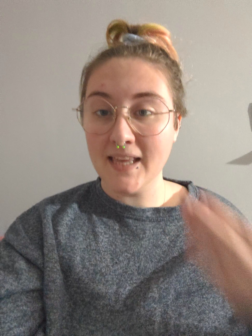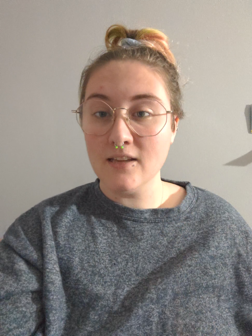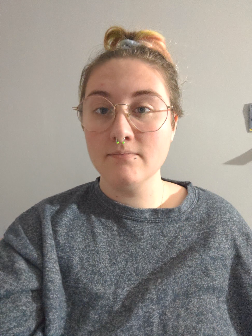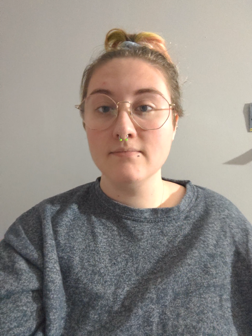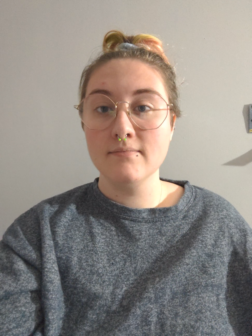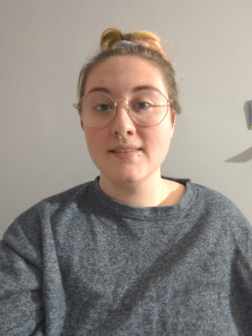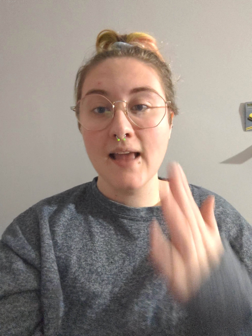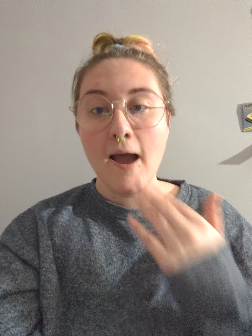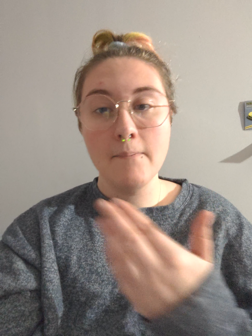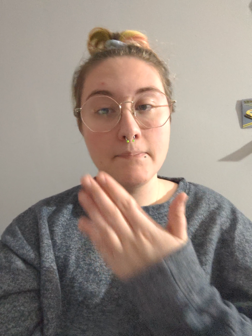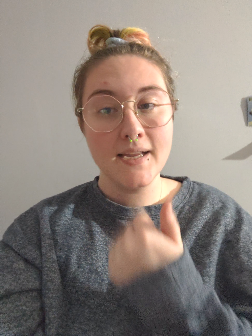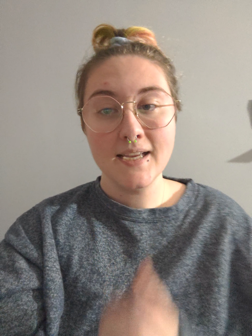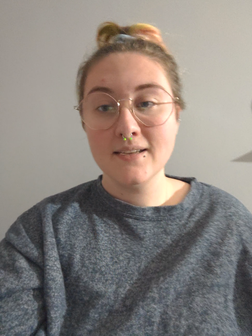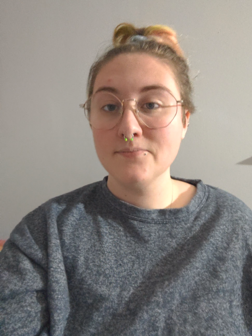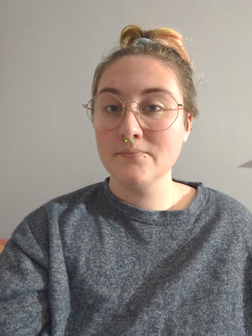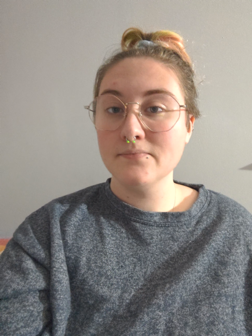napkin